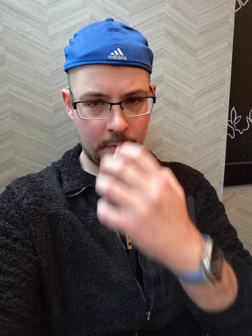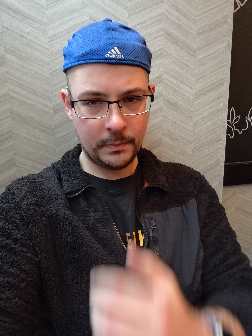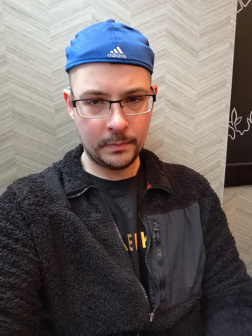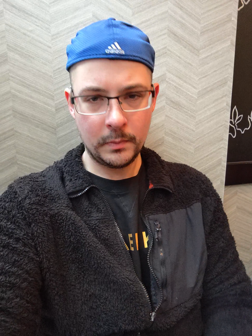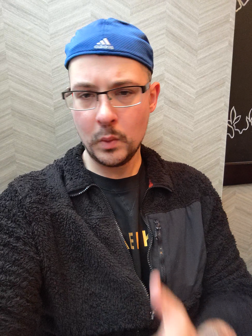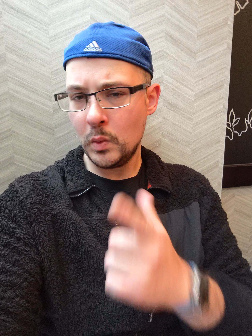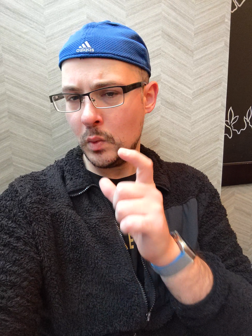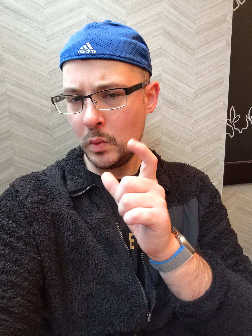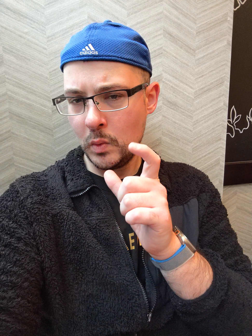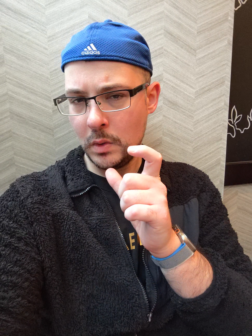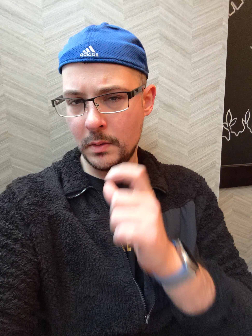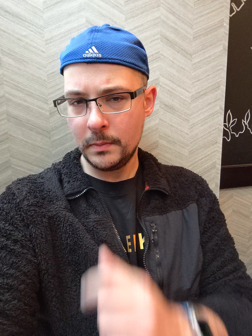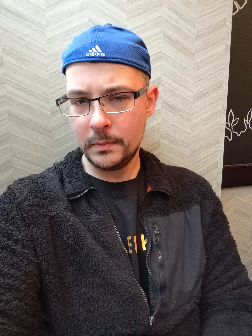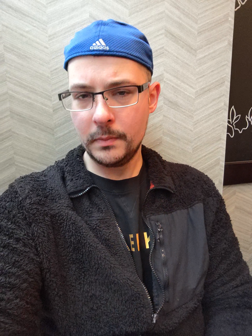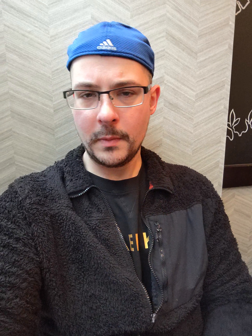who